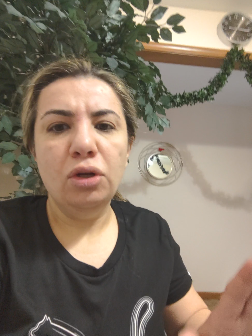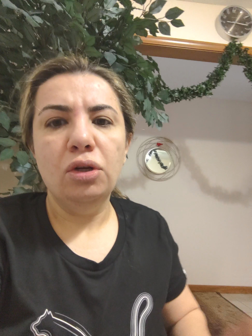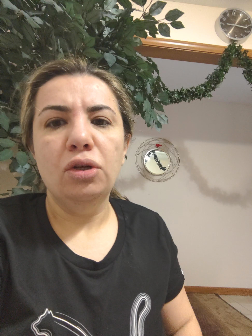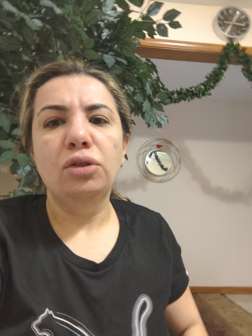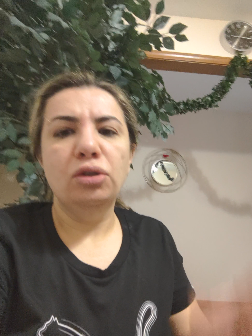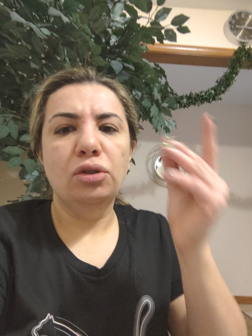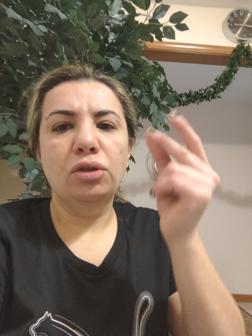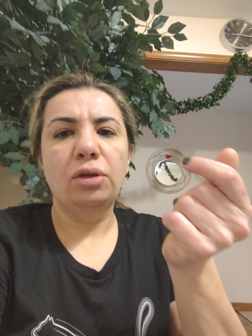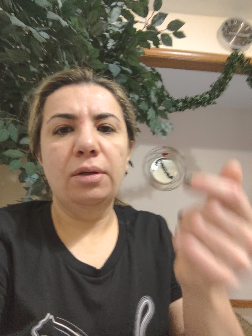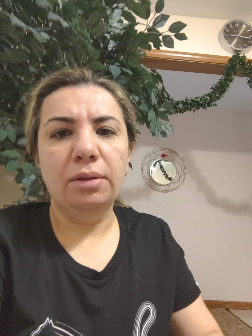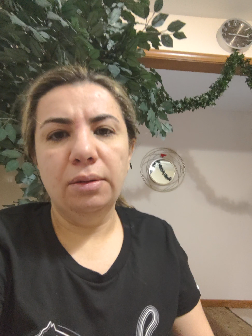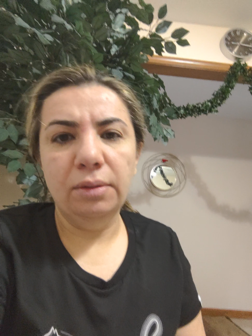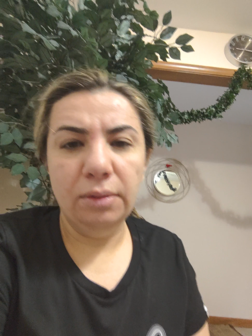dog